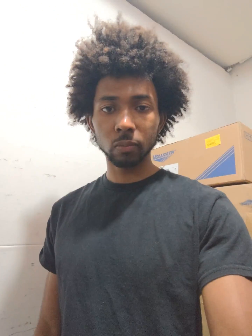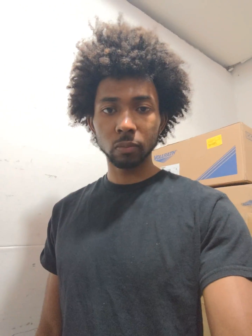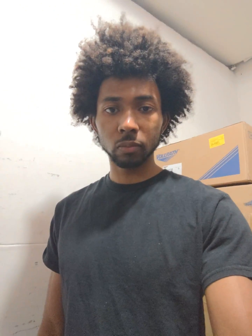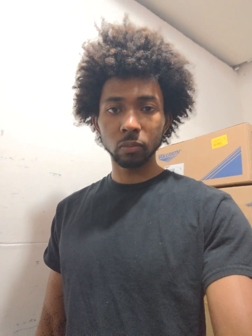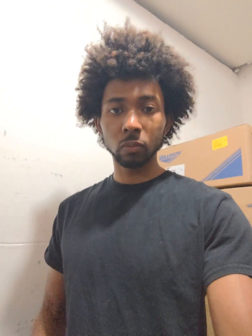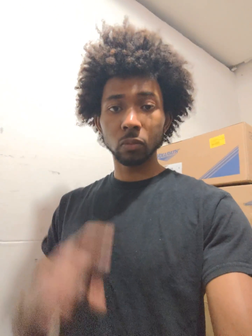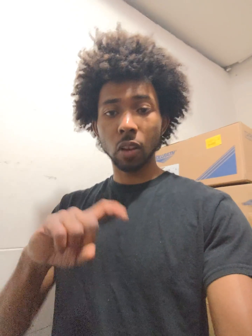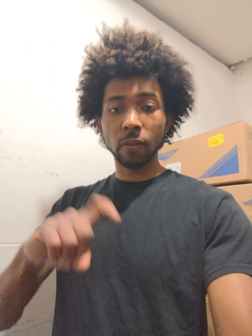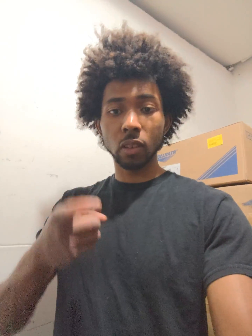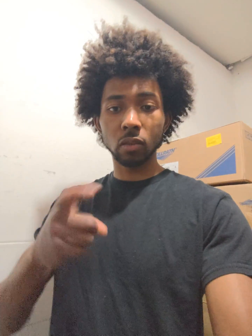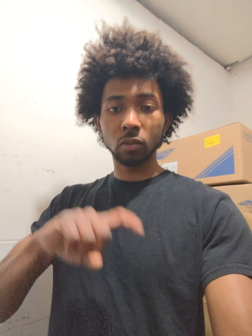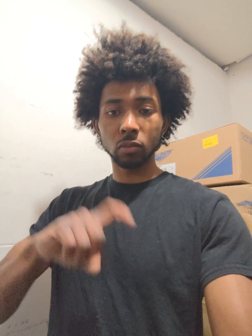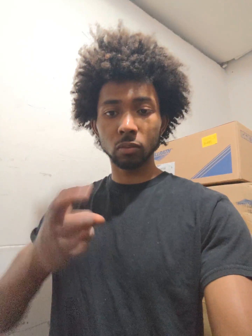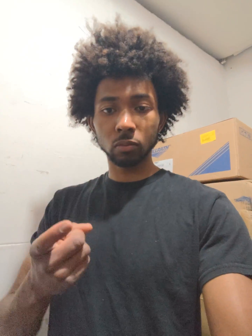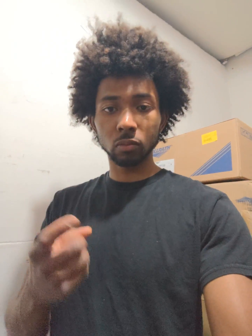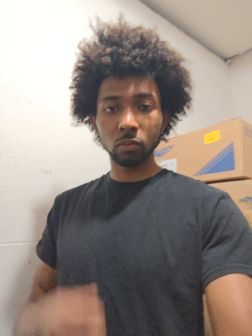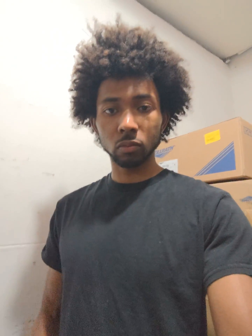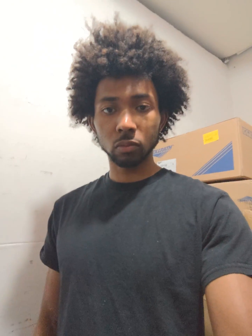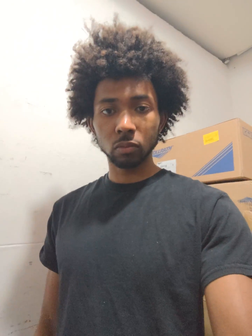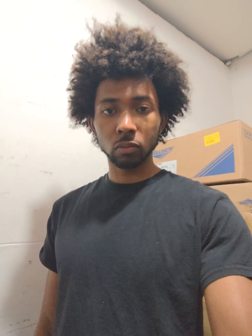friend